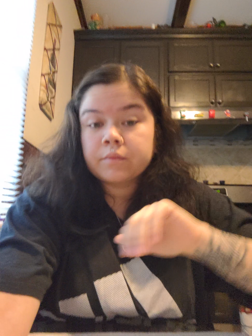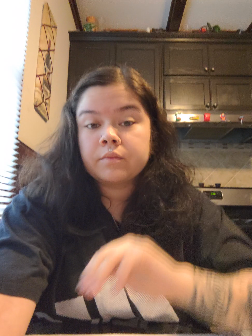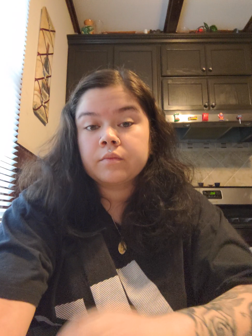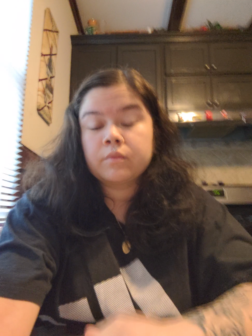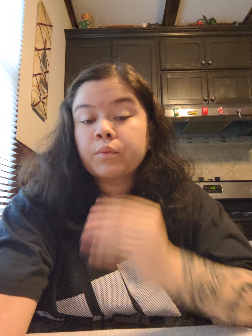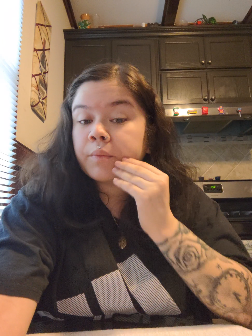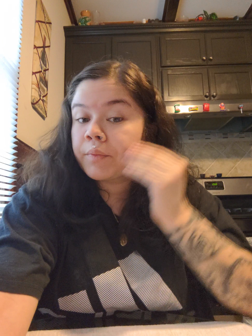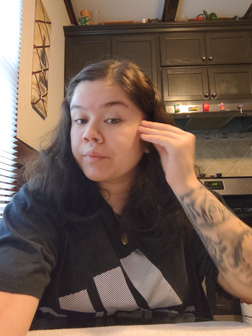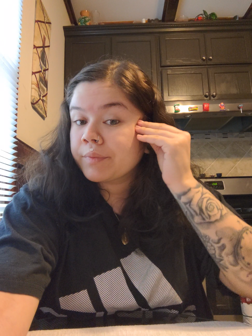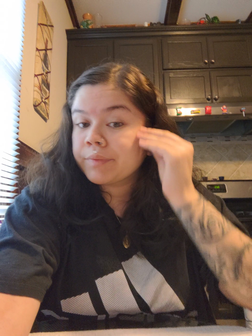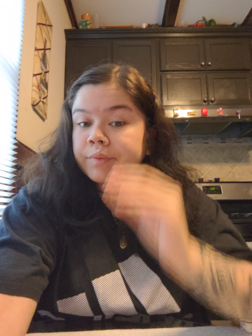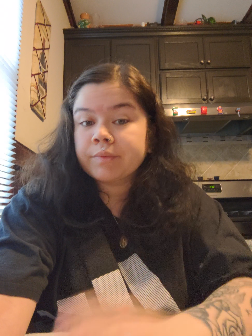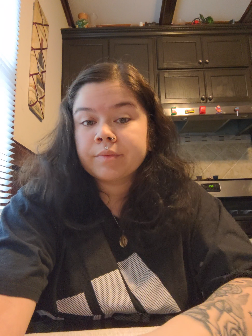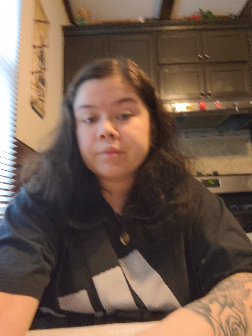home